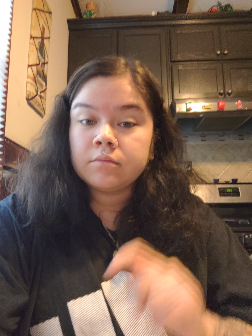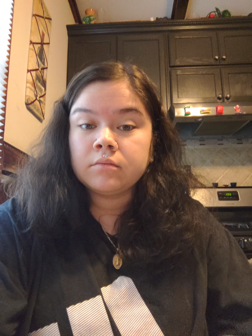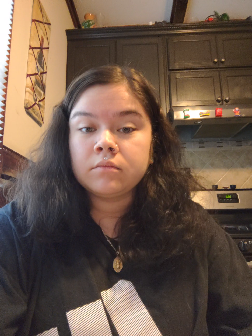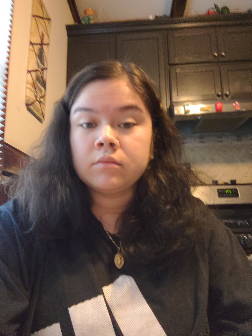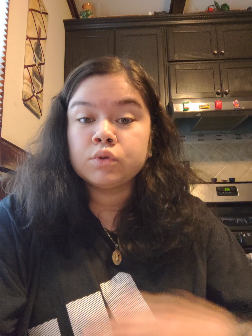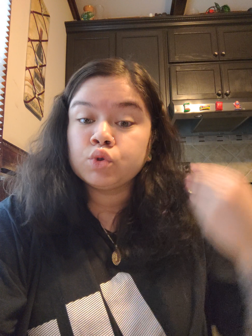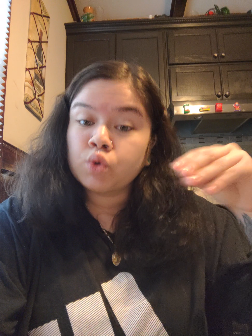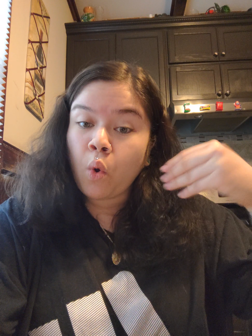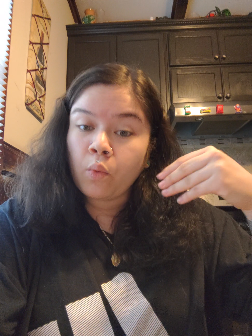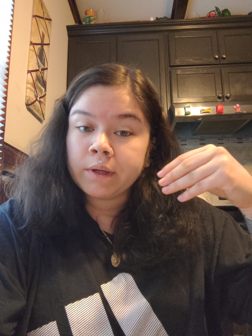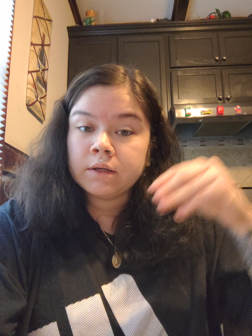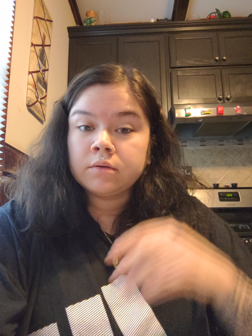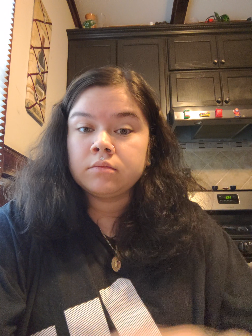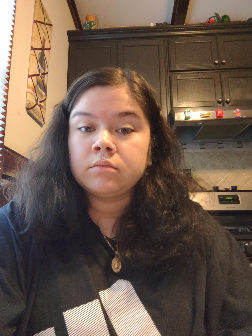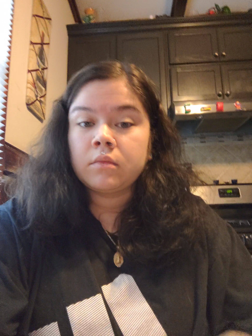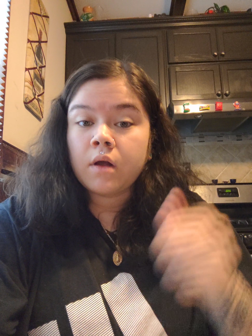store